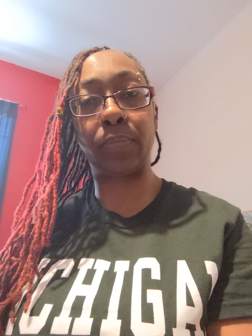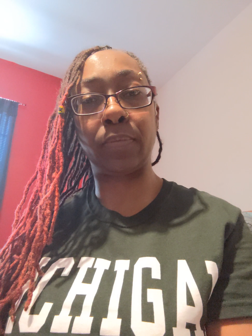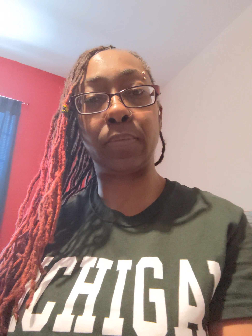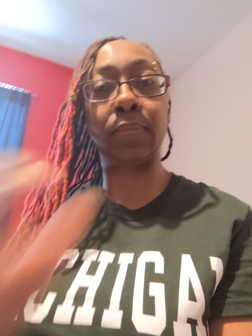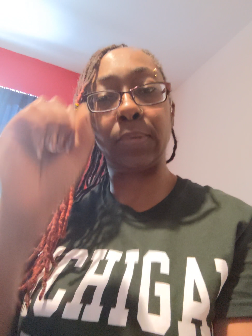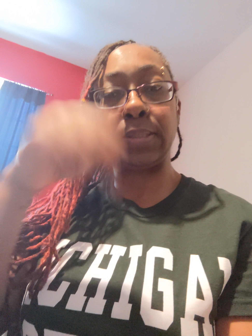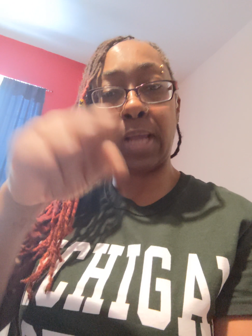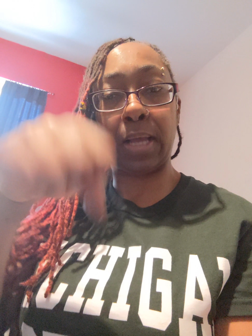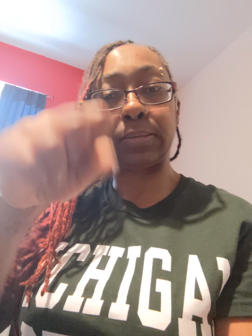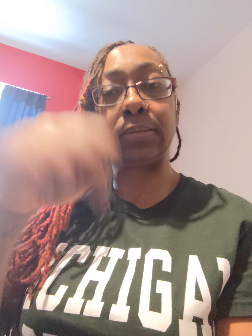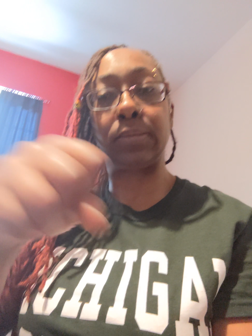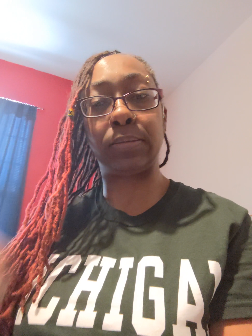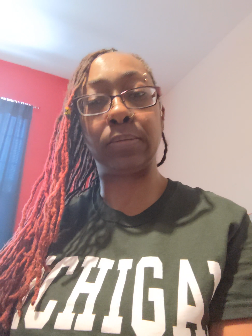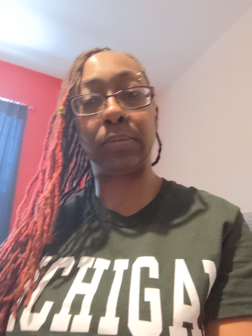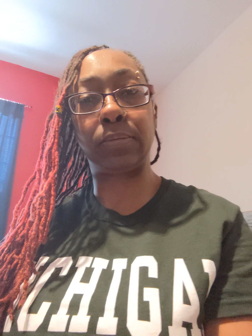yes